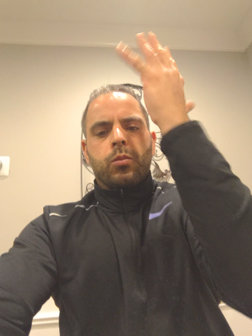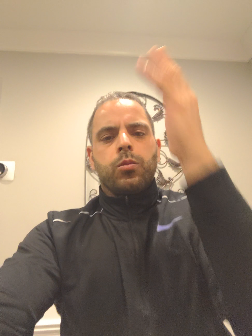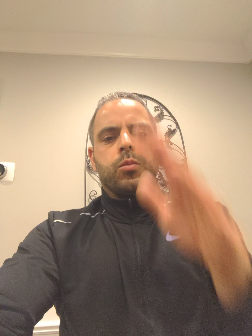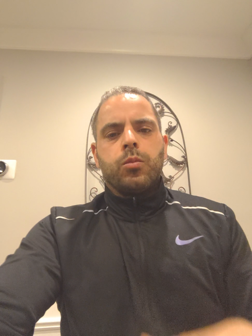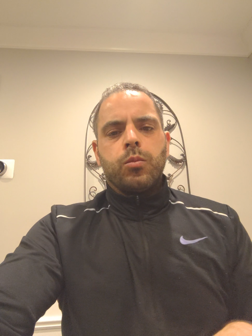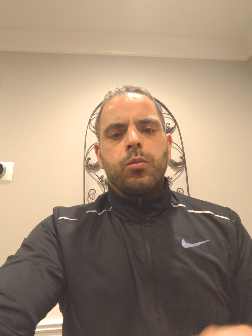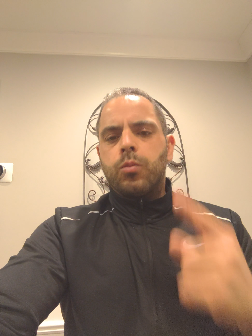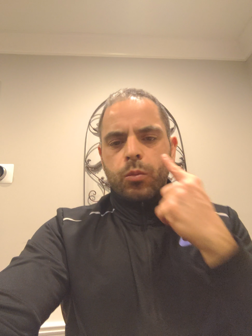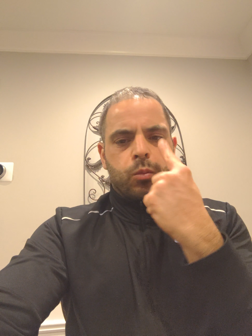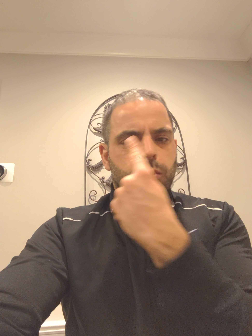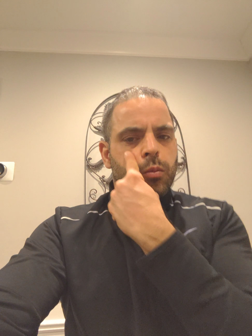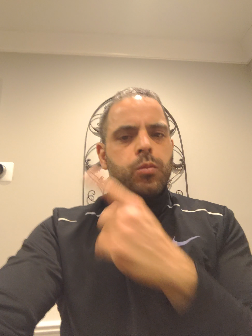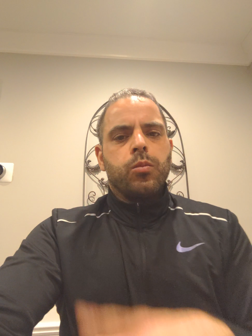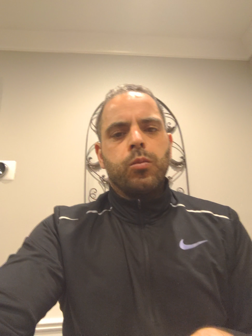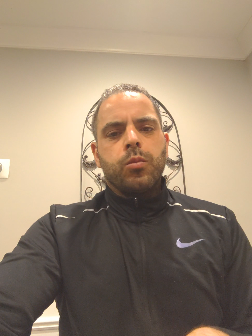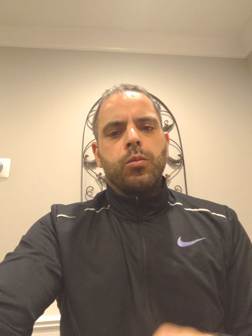eye